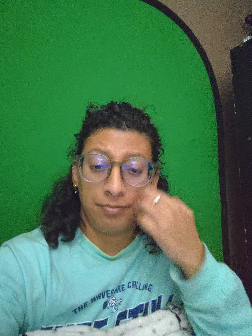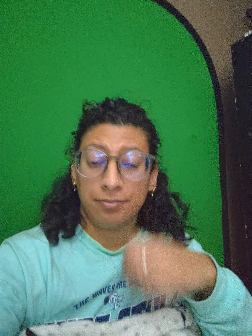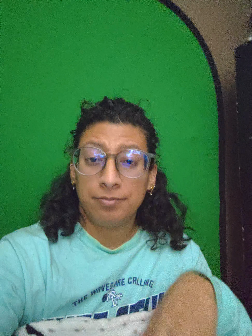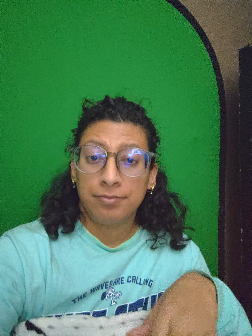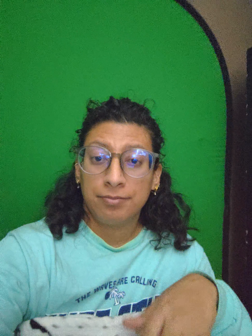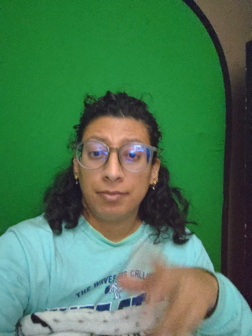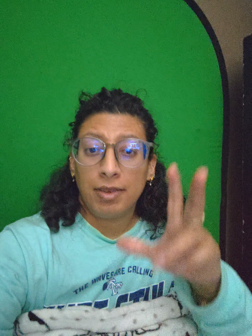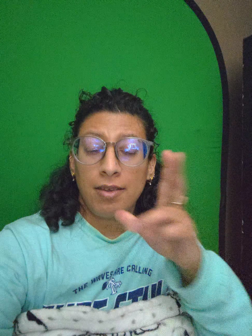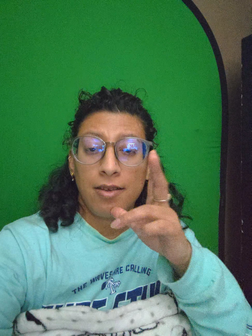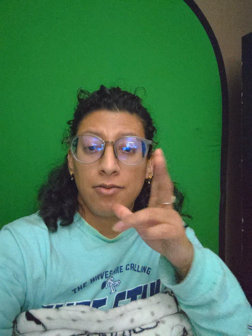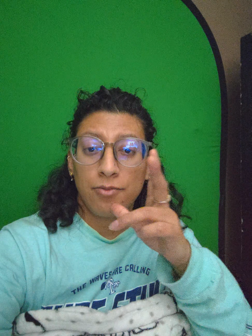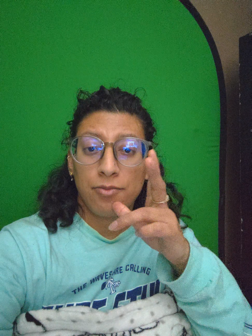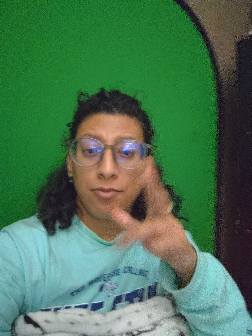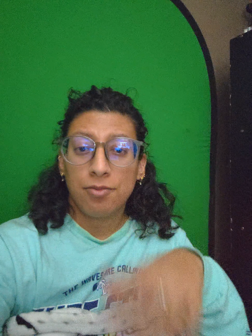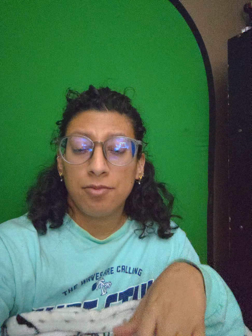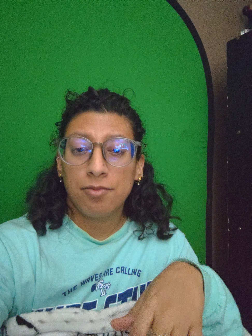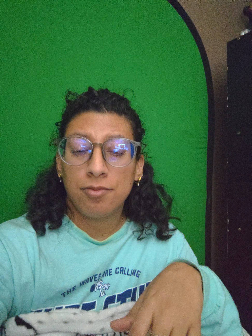hen